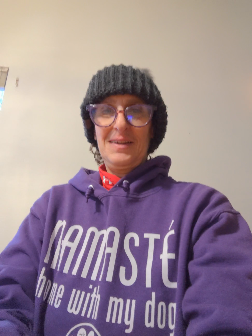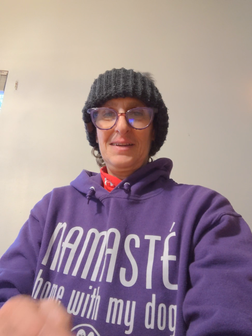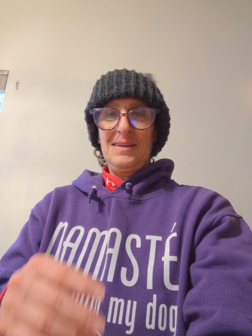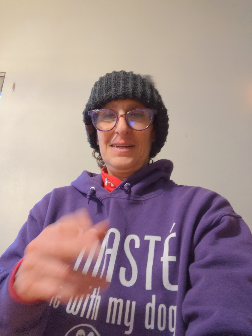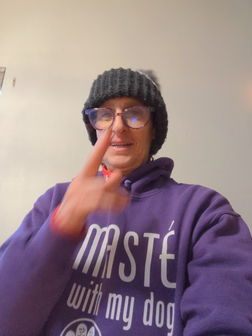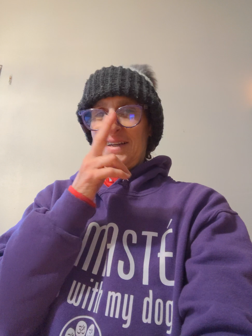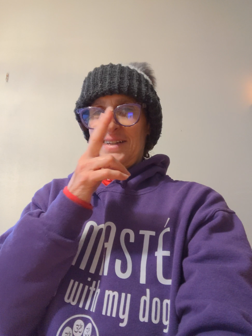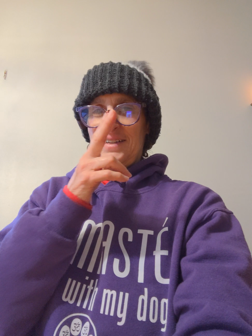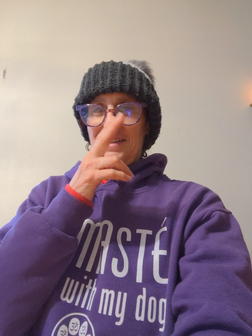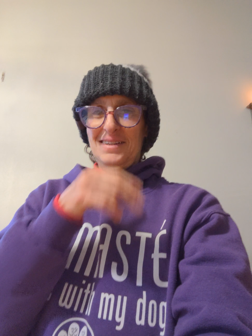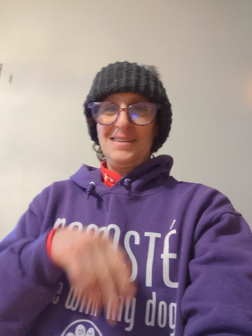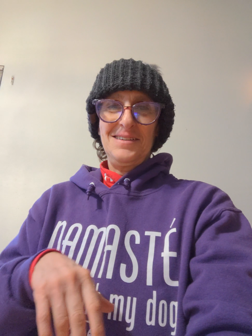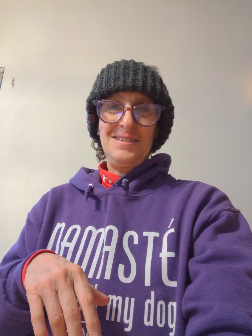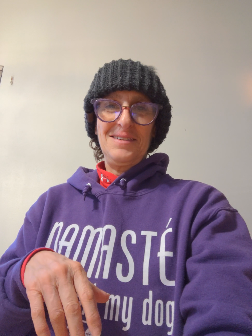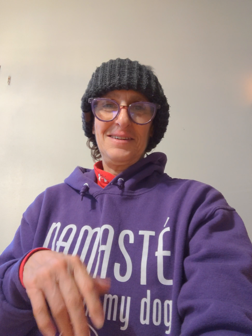hen